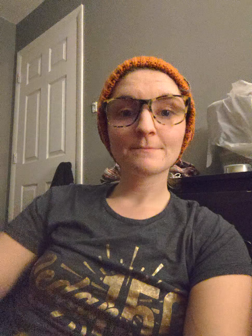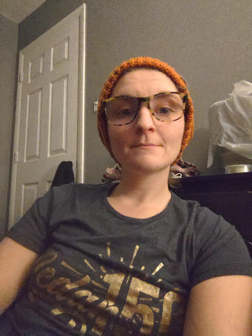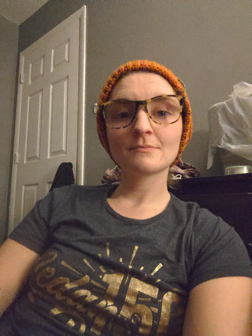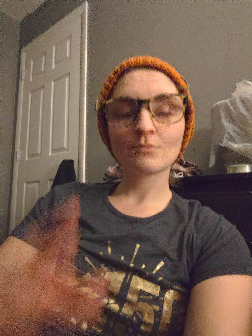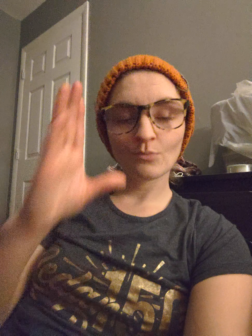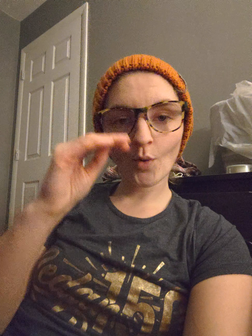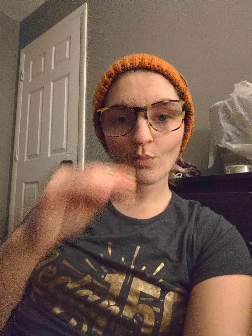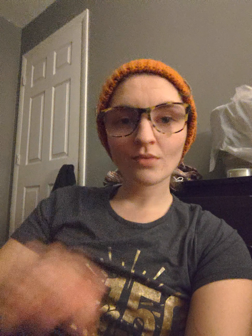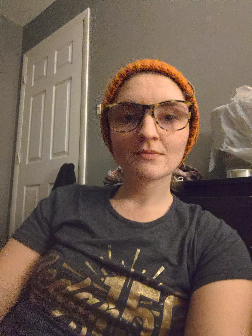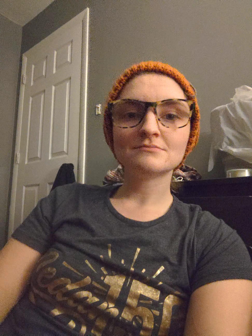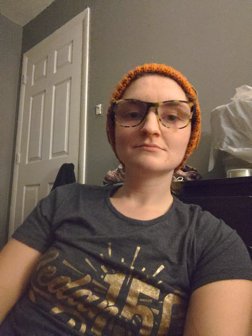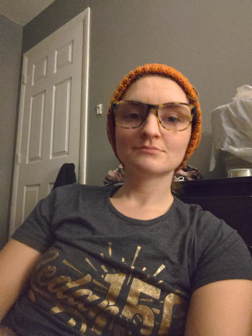boy